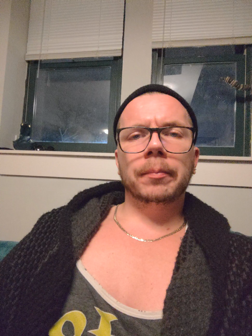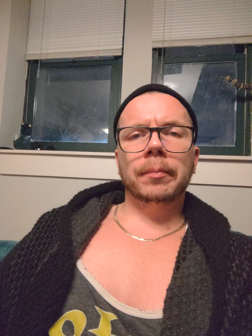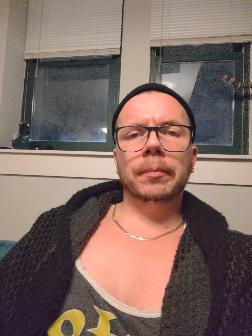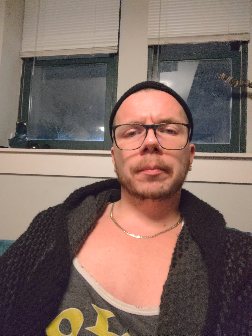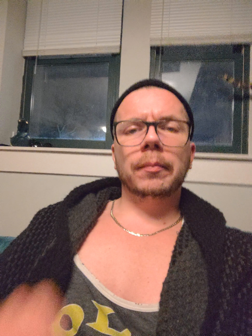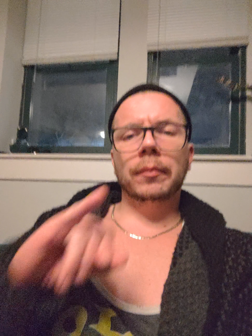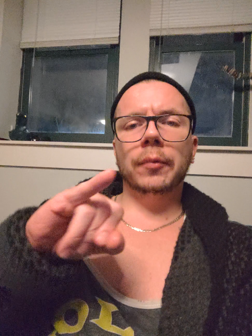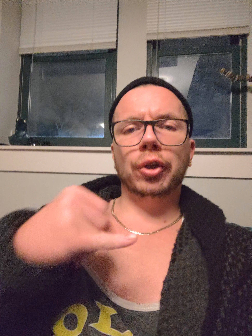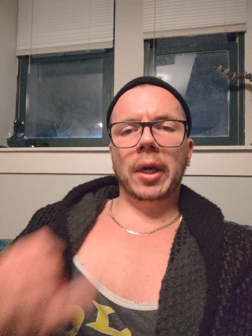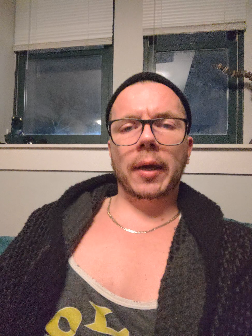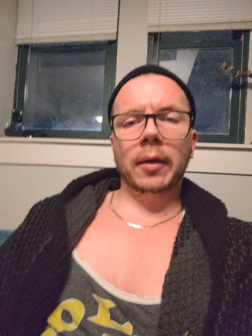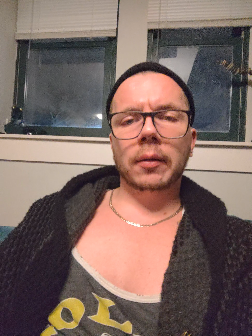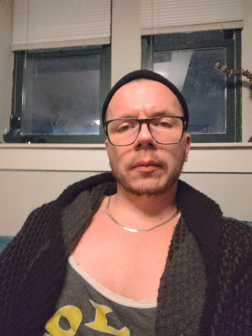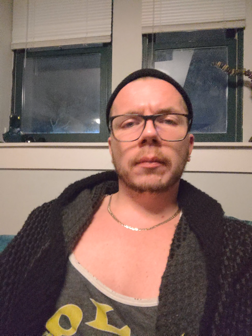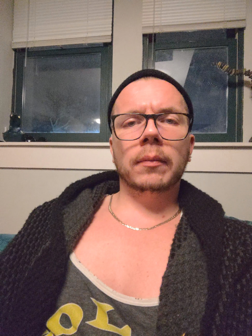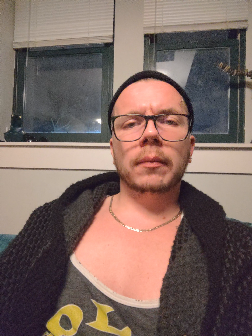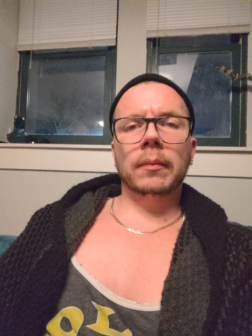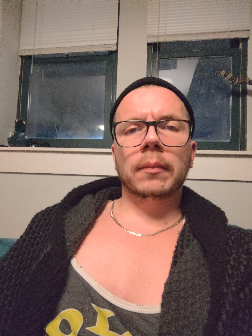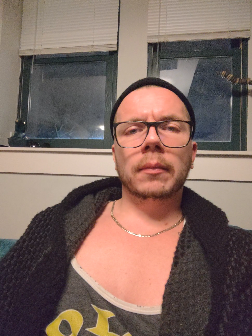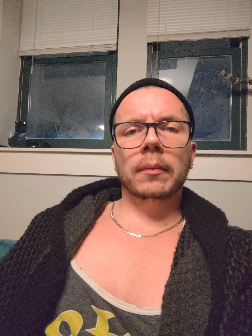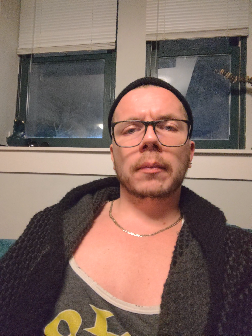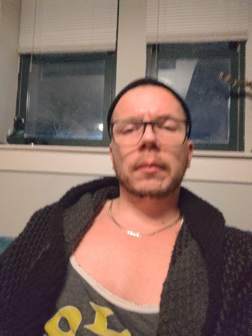jeans